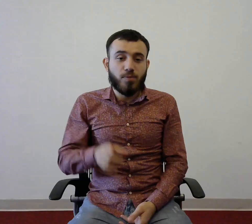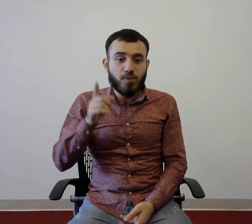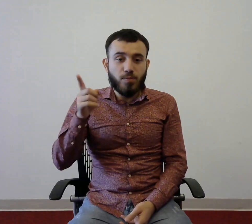O